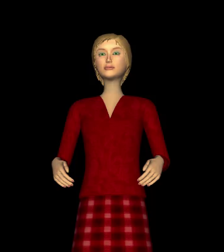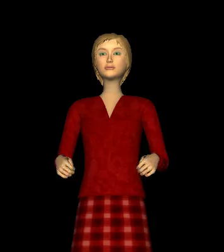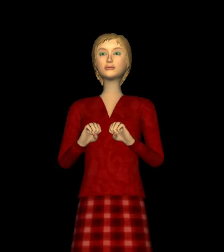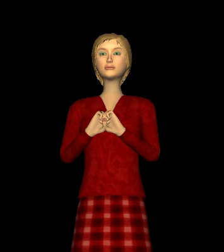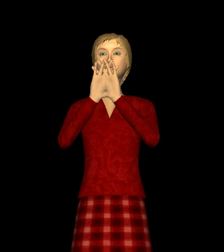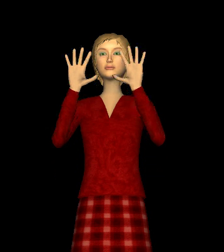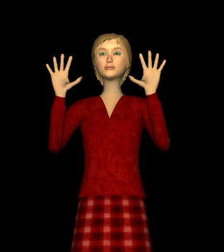واضح